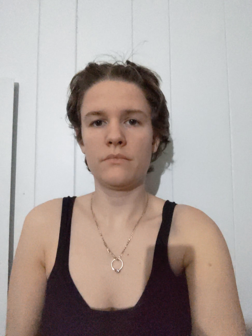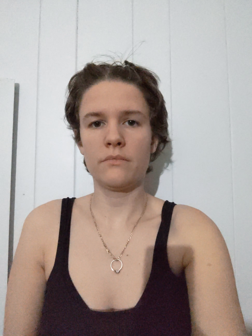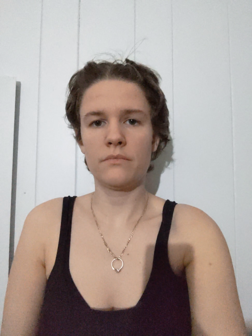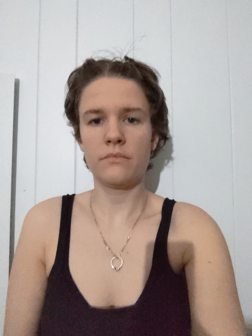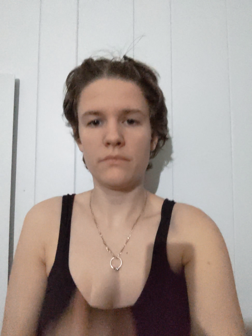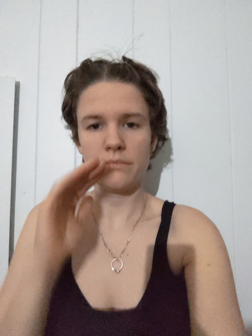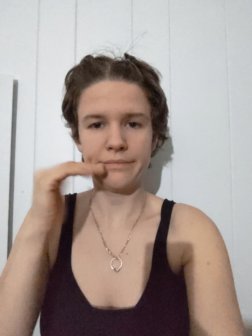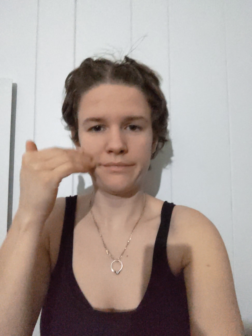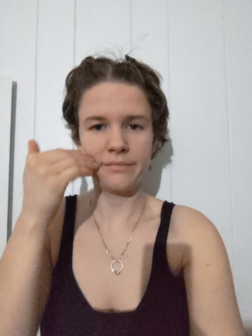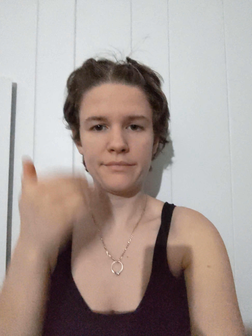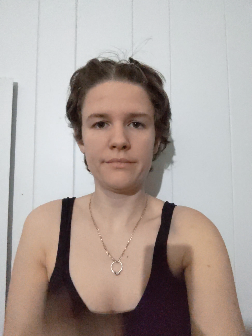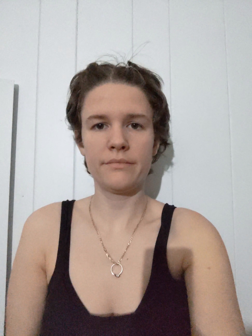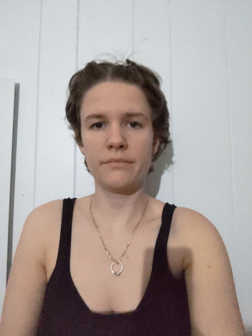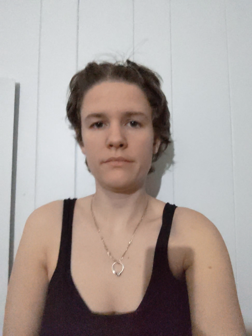smile